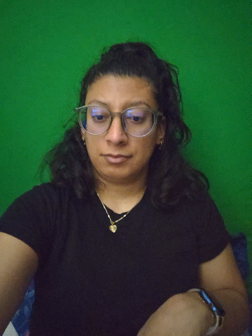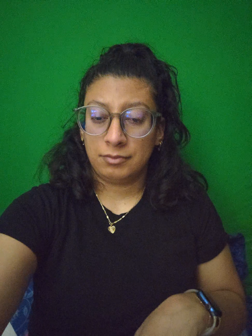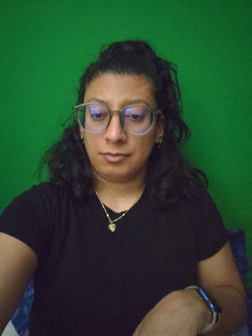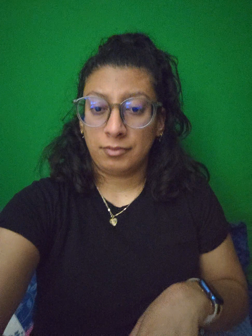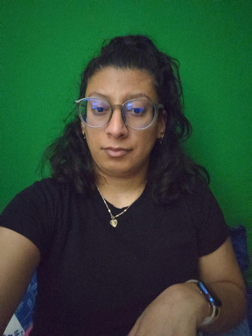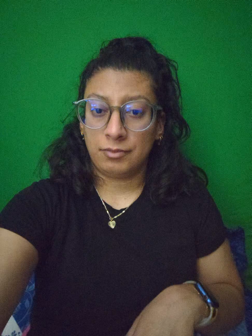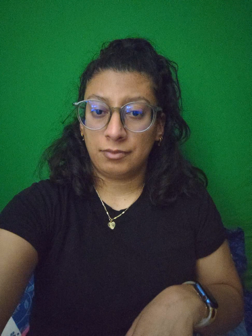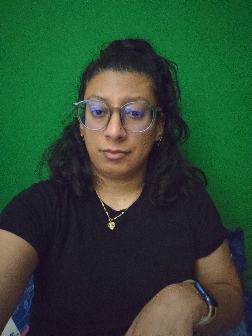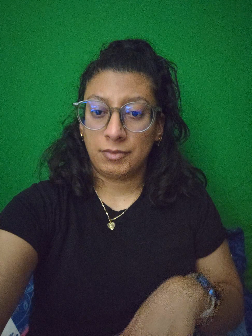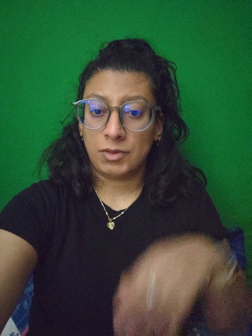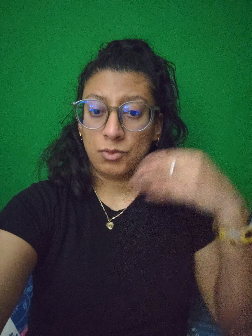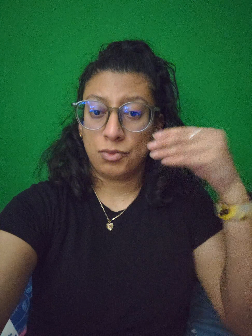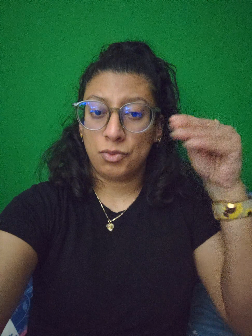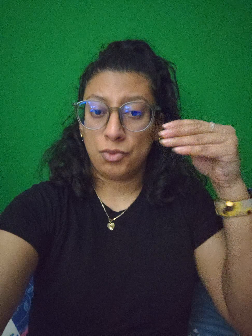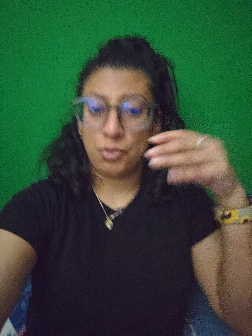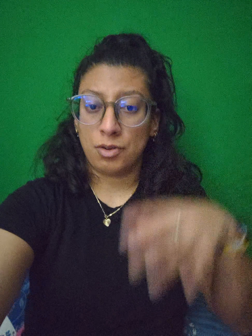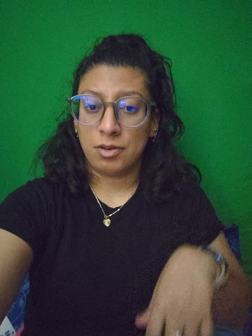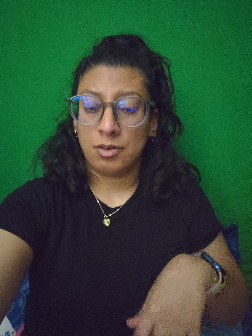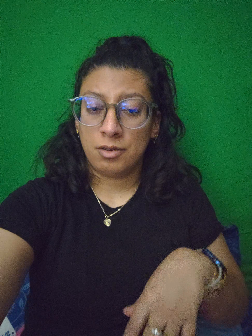store